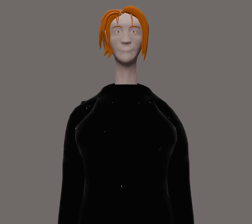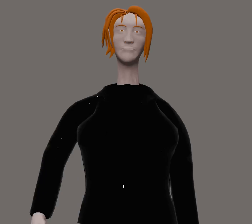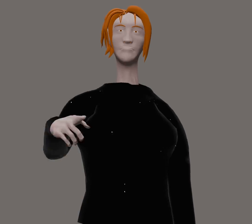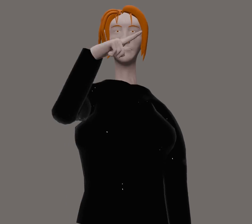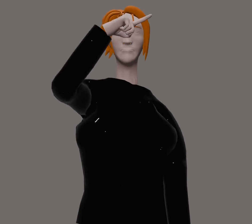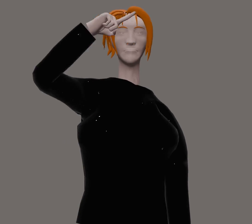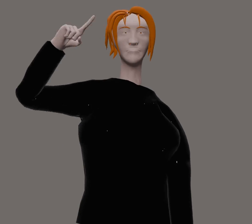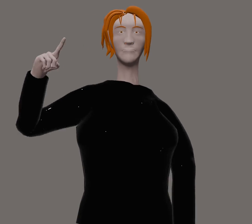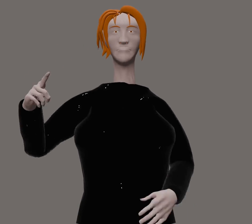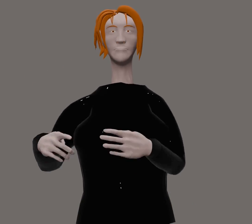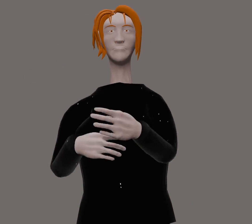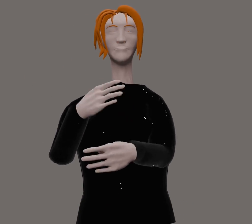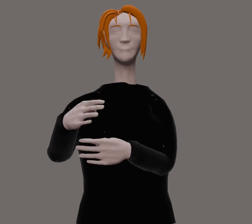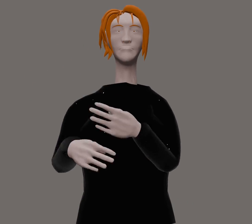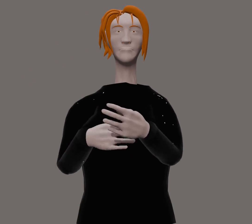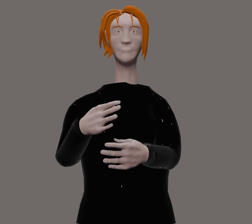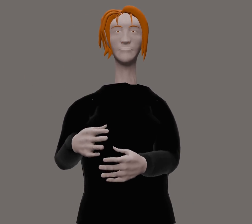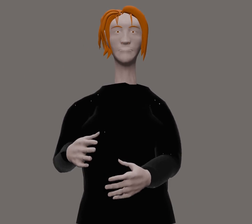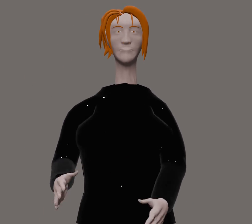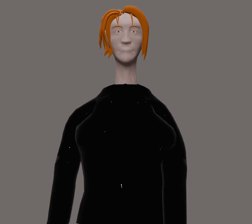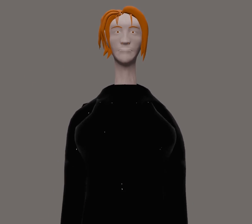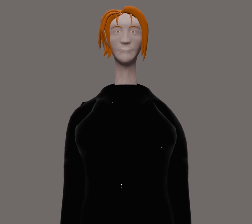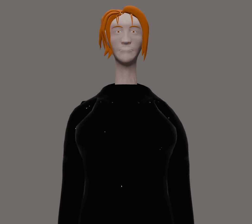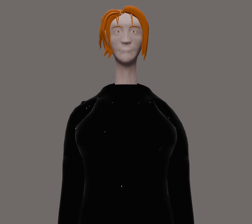Black Market